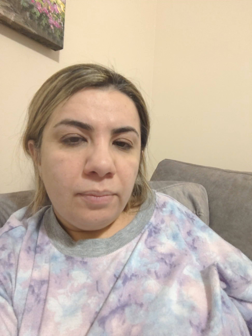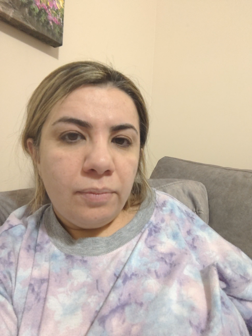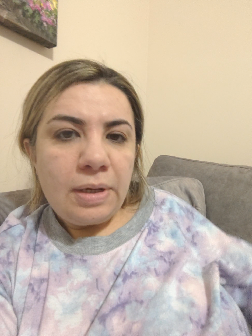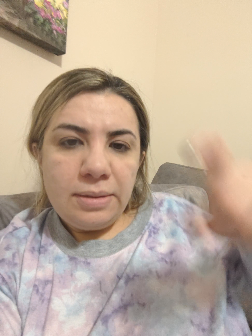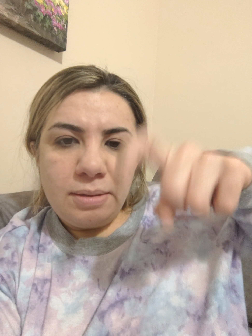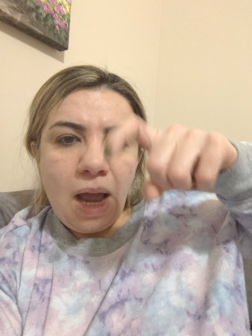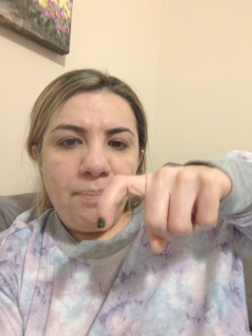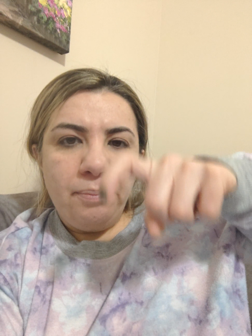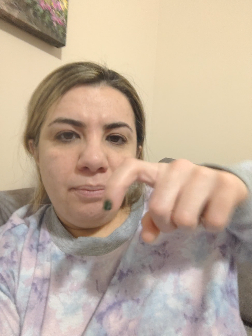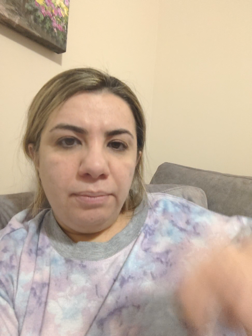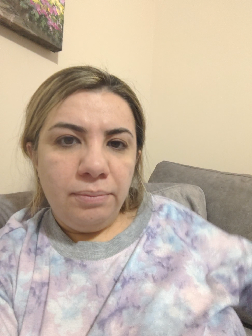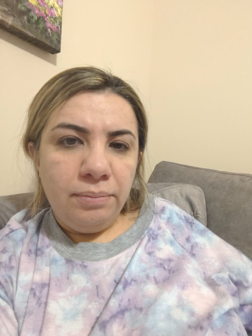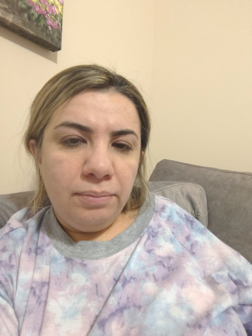time